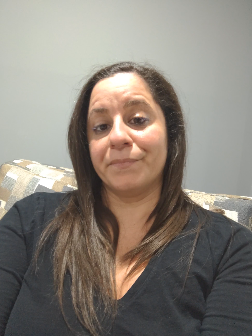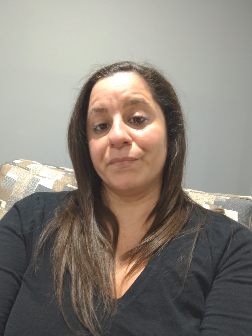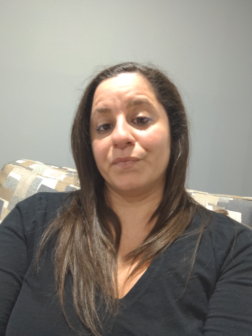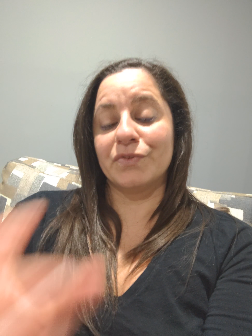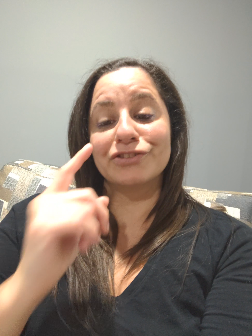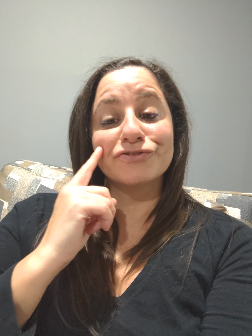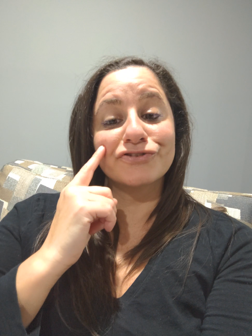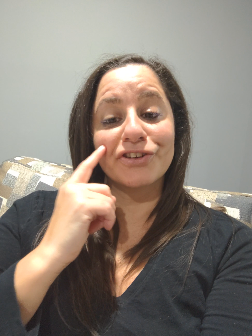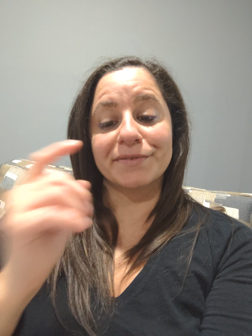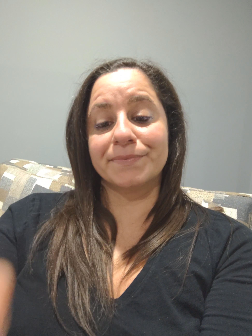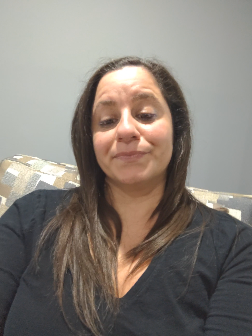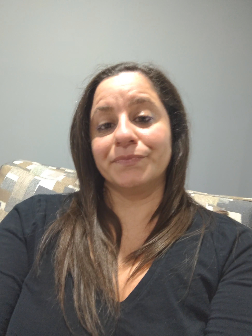cheek